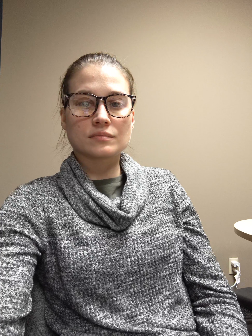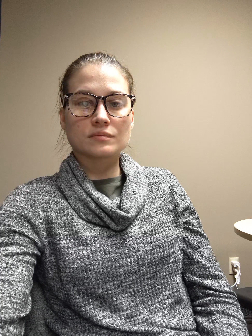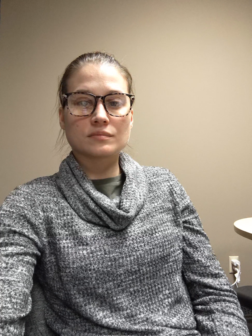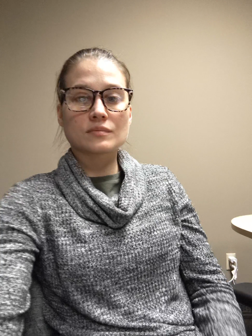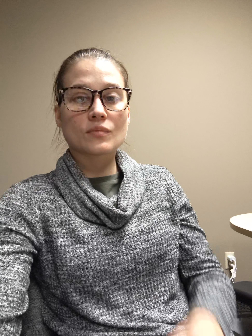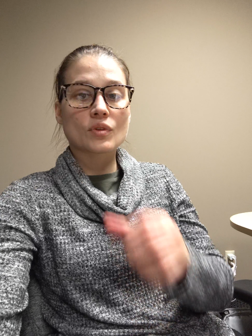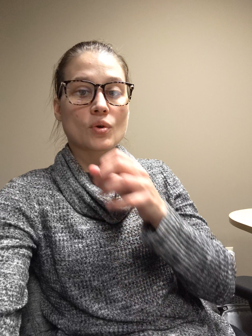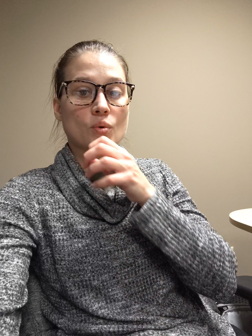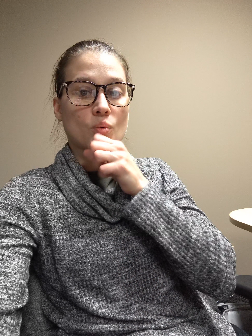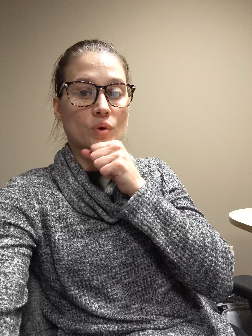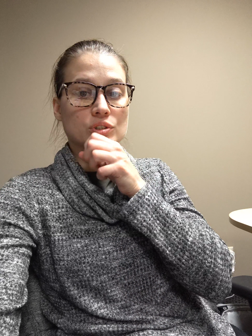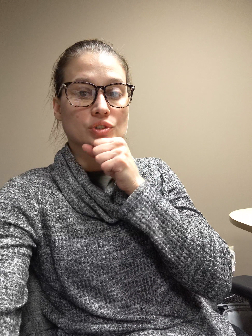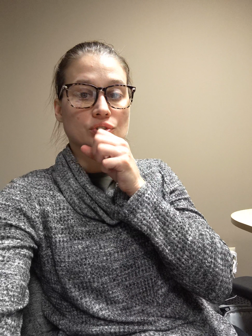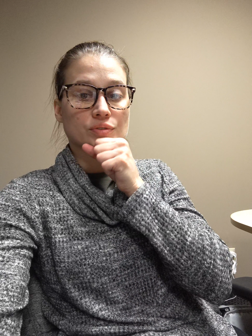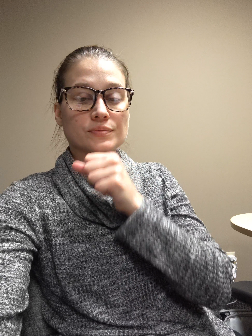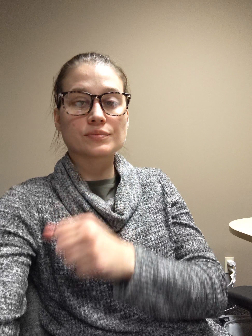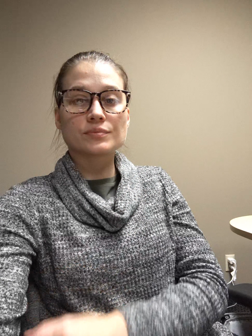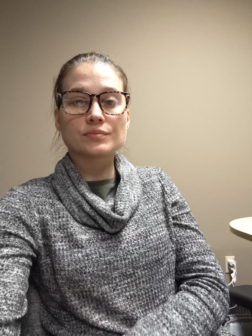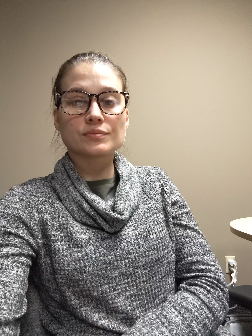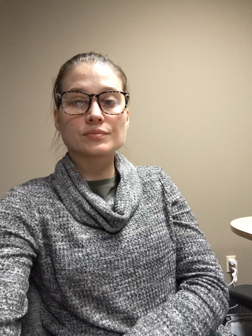orange